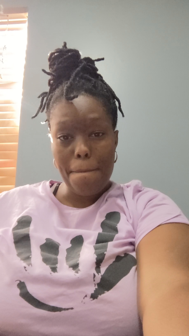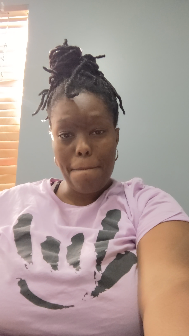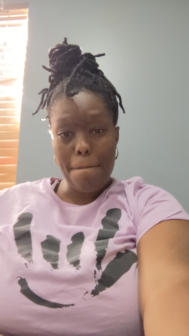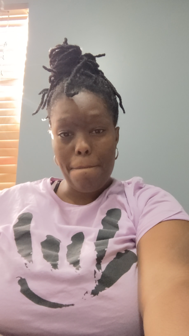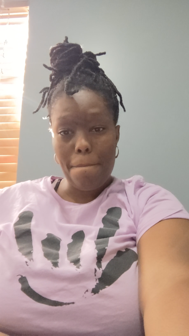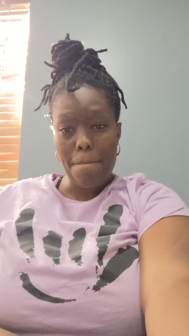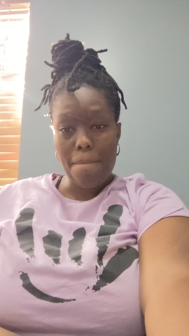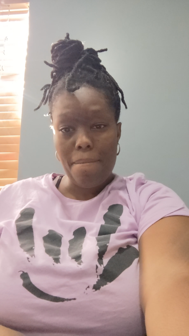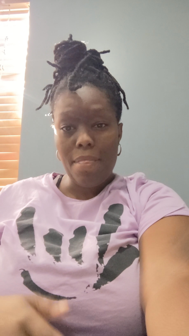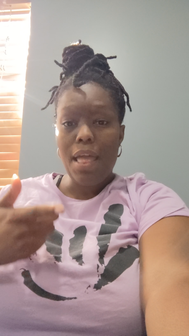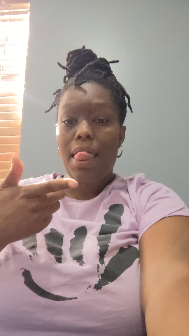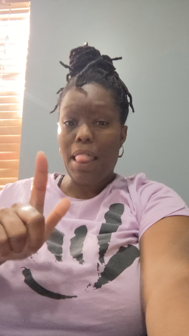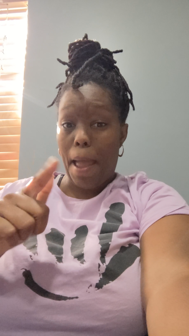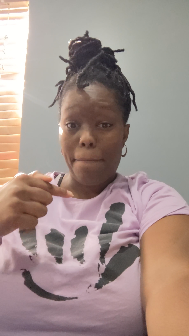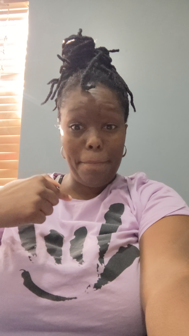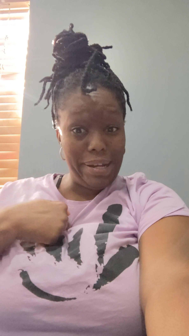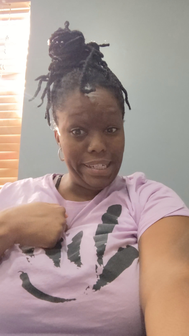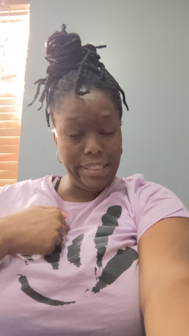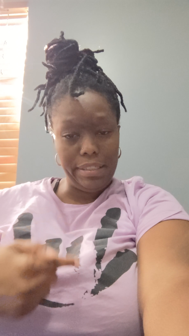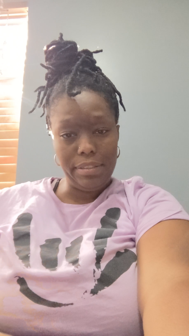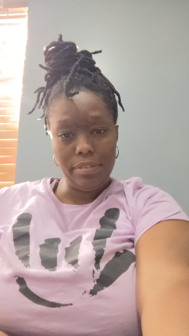let me